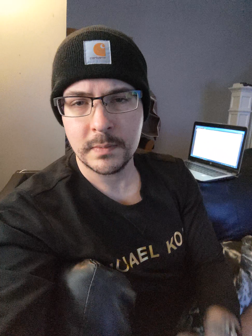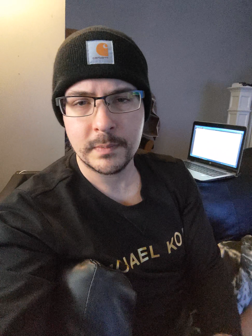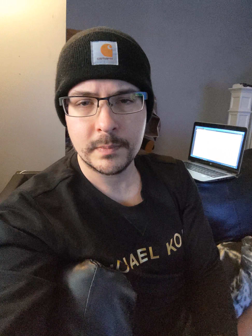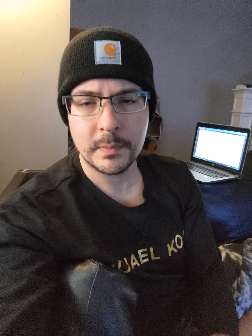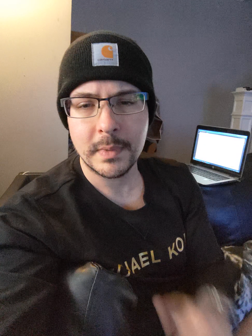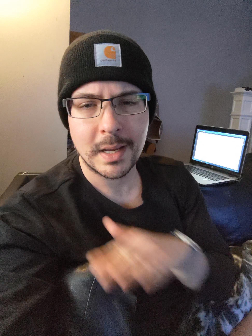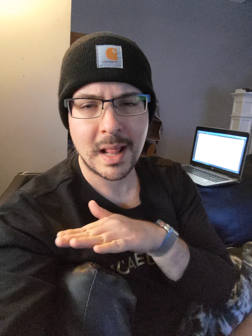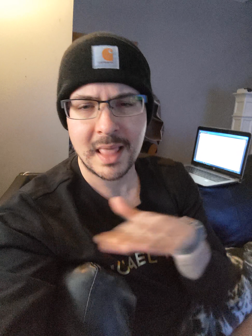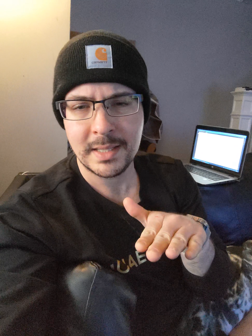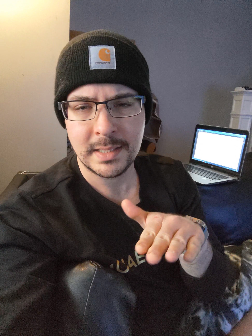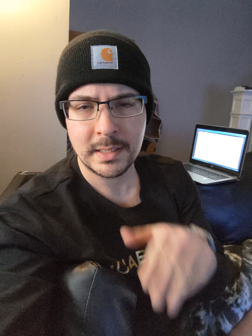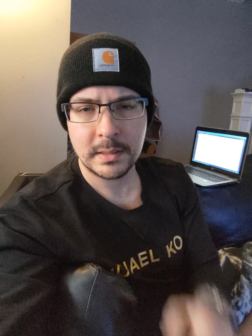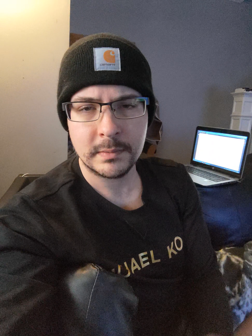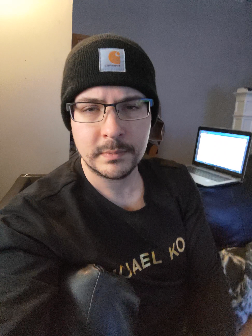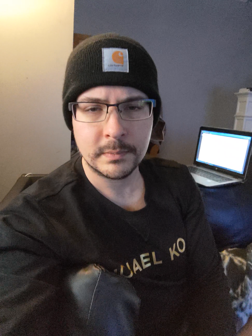clean